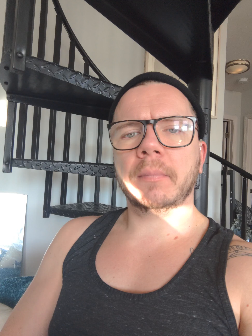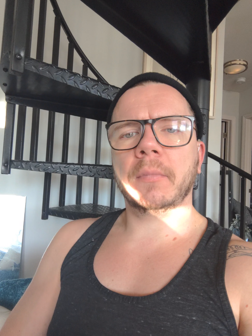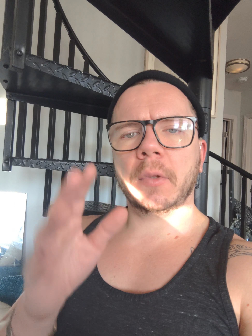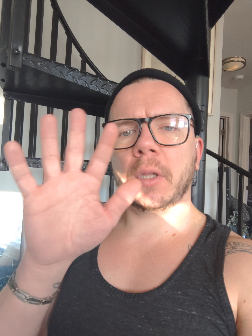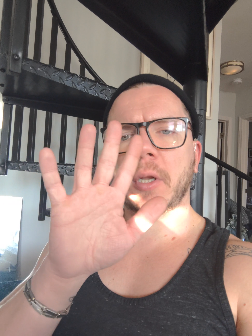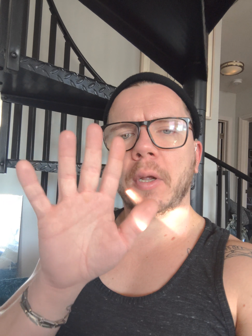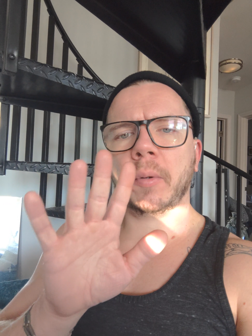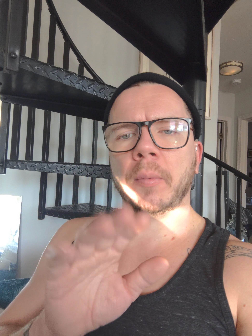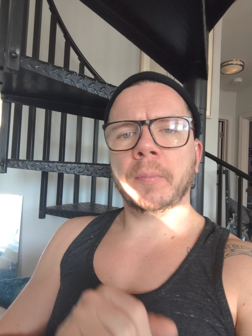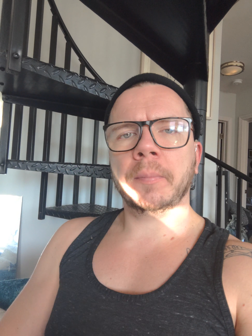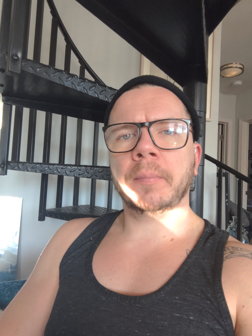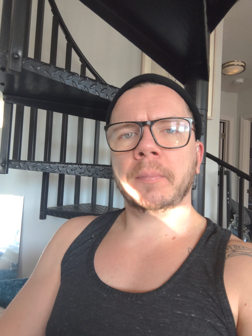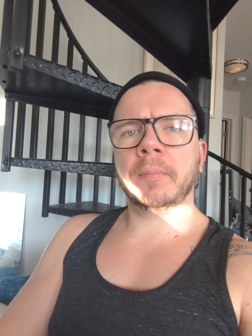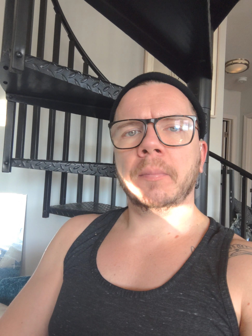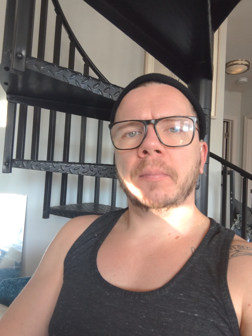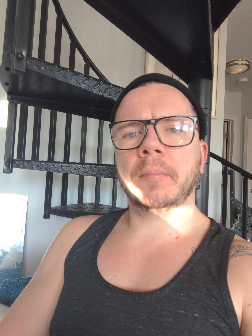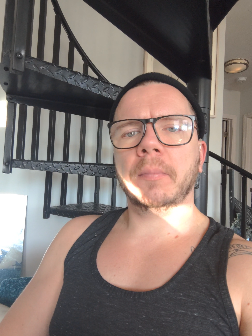snow